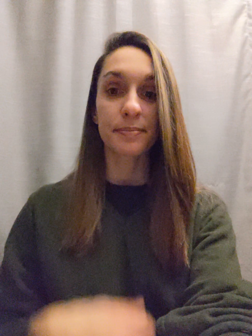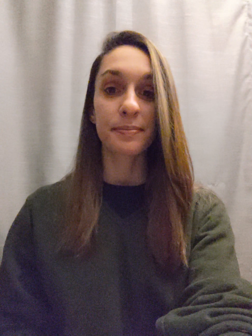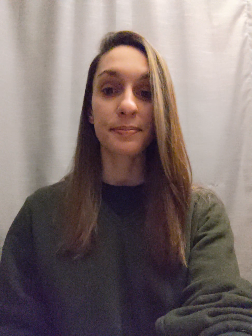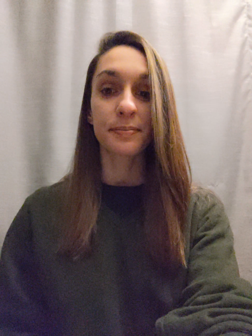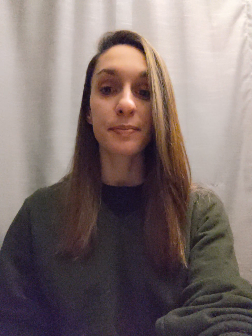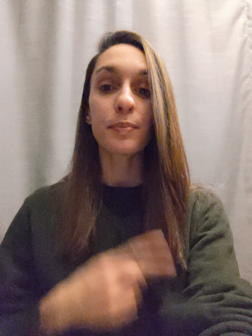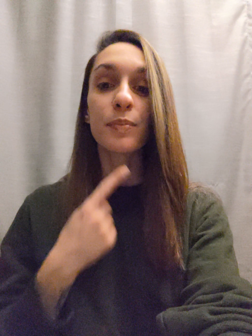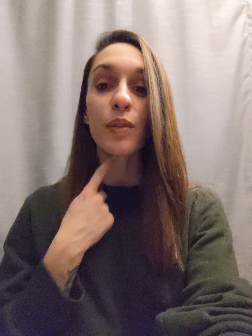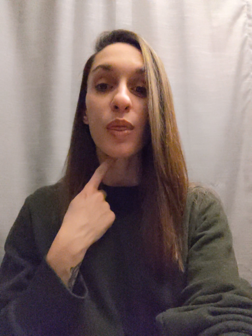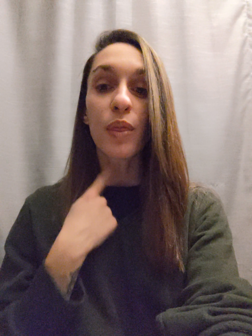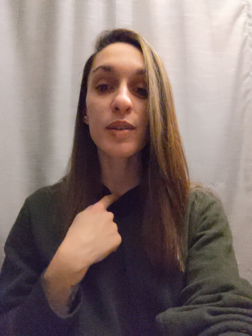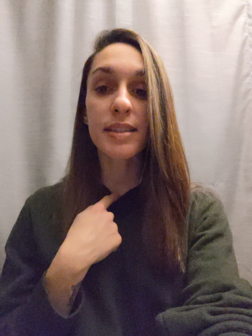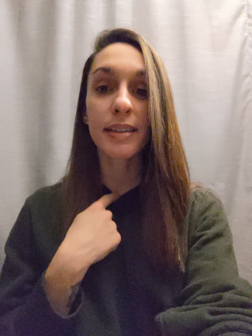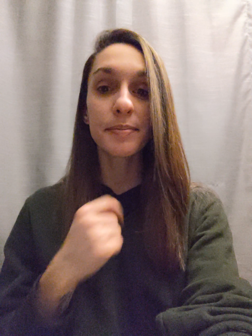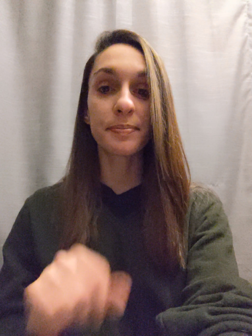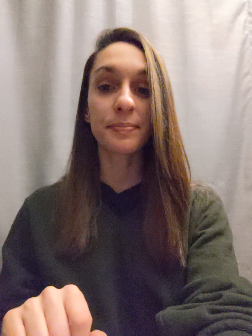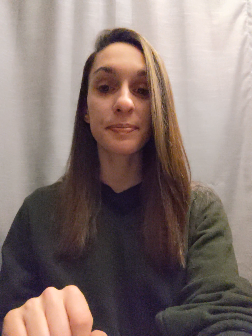thirsty